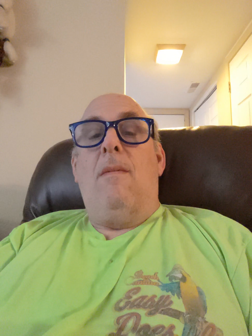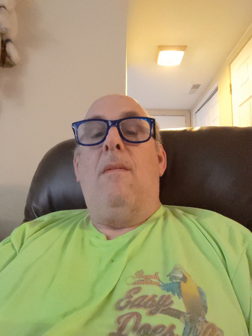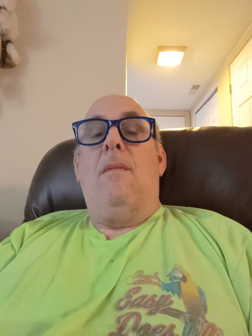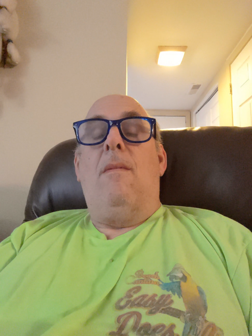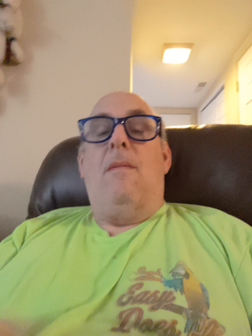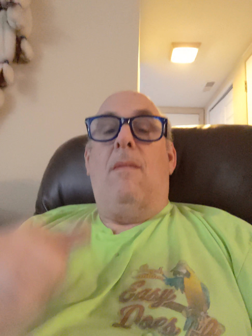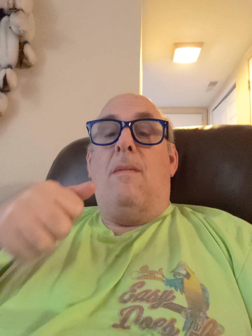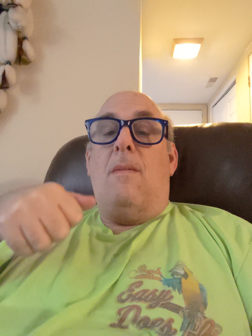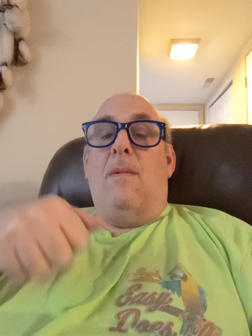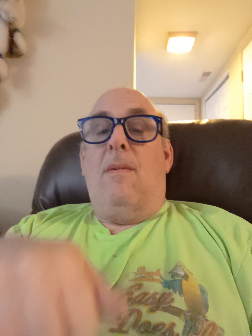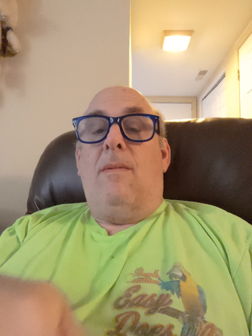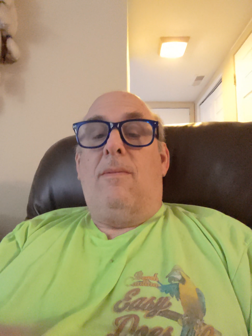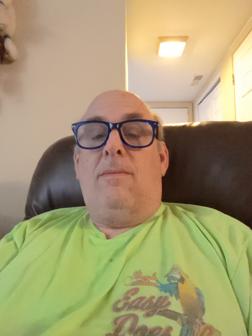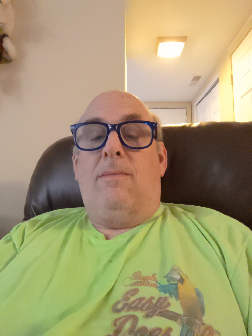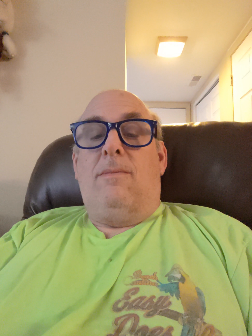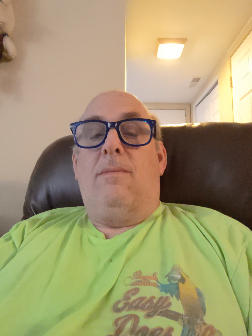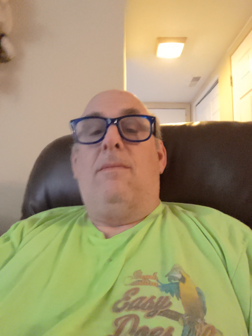hide